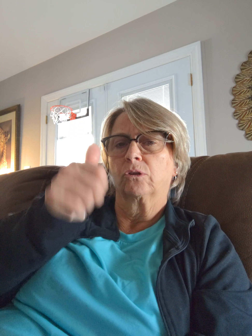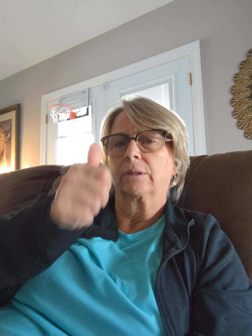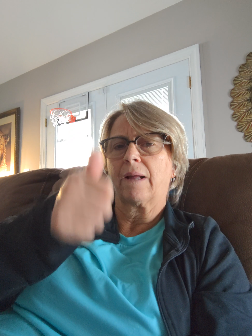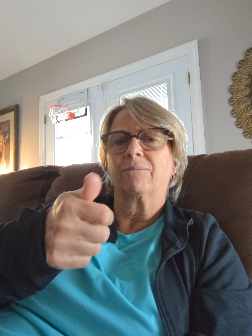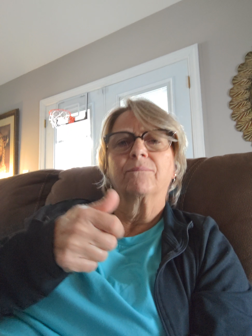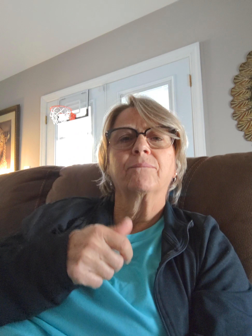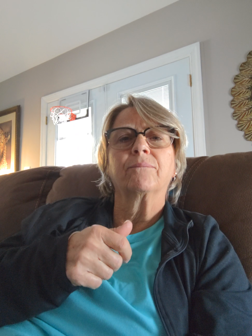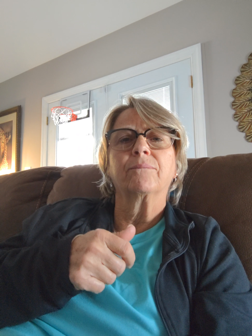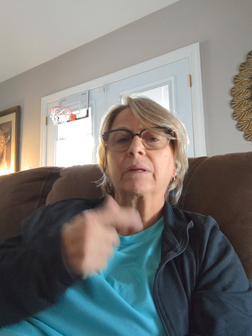yourself